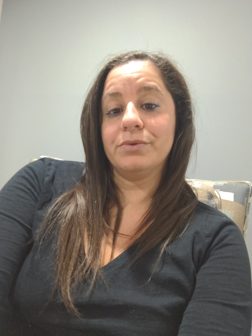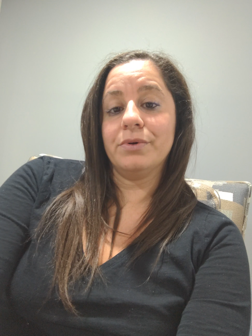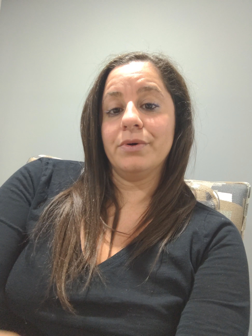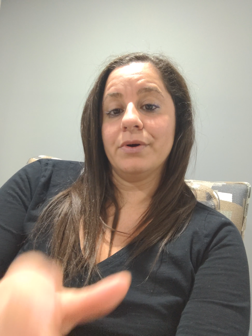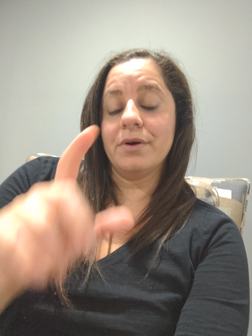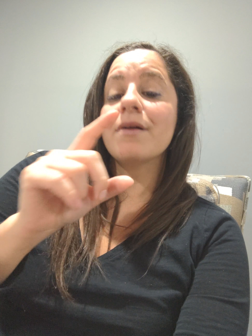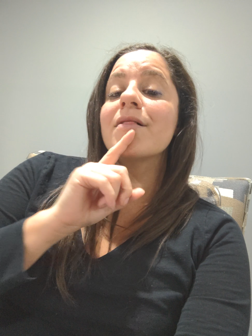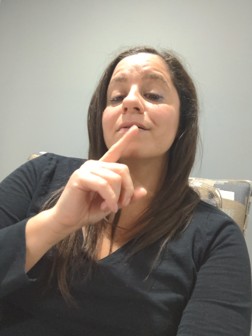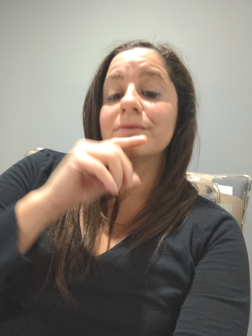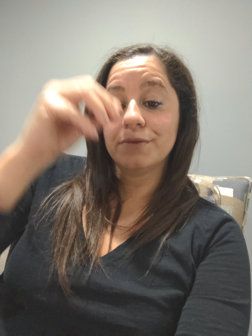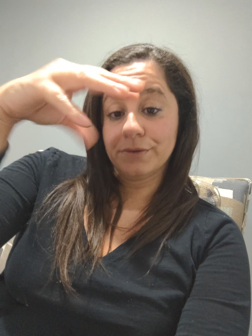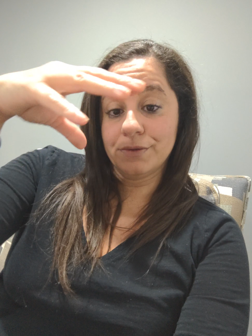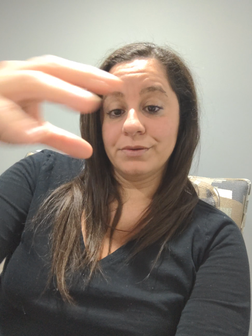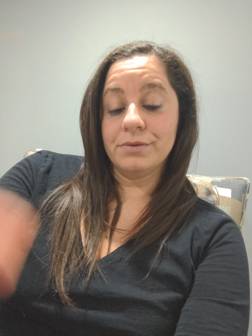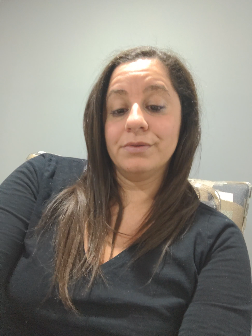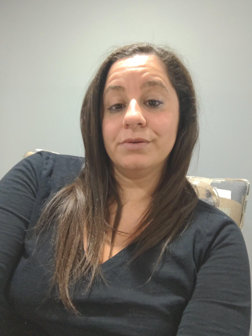lamp